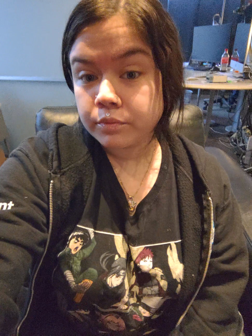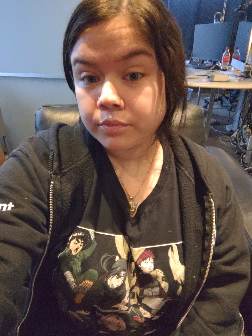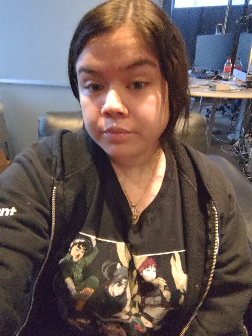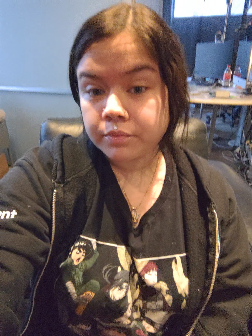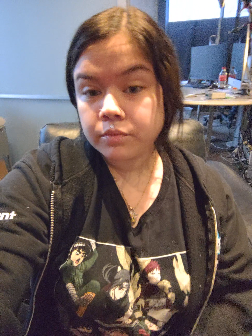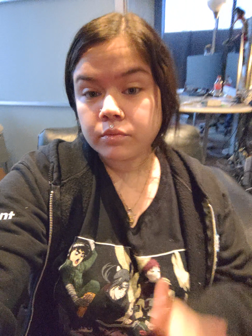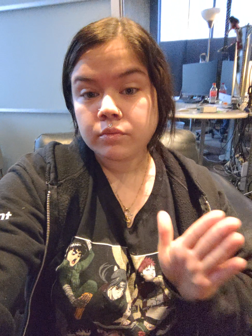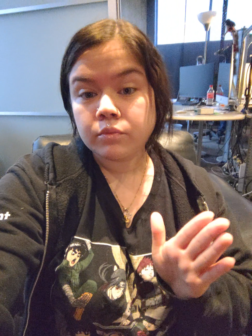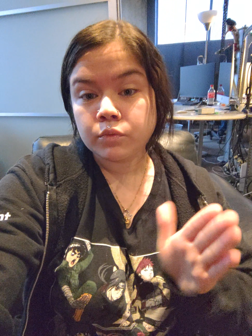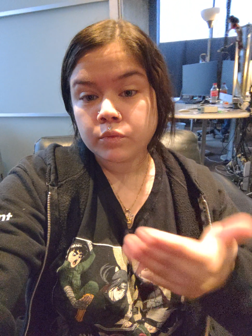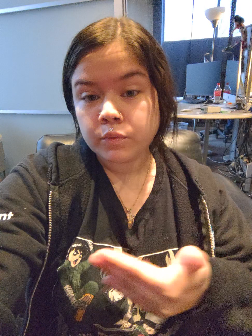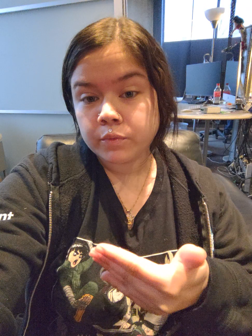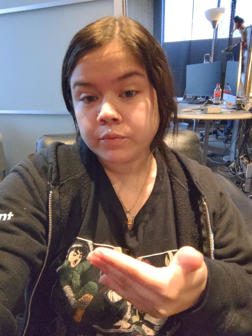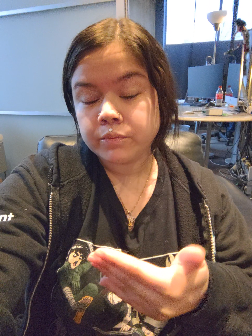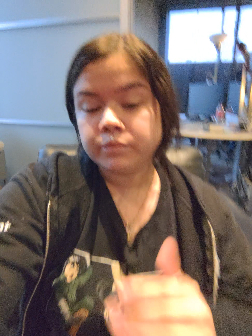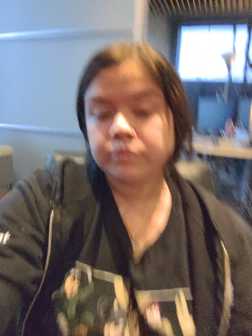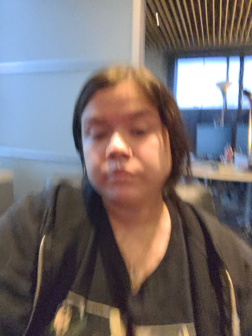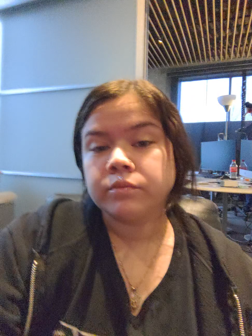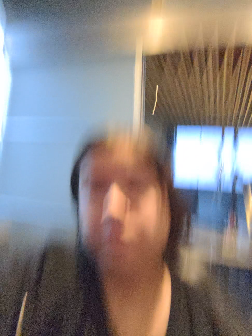room